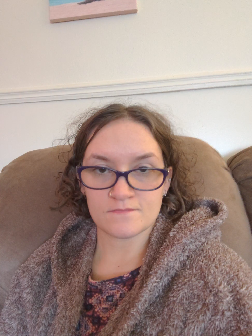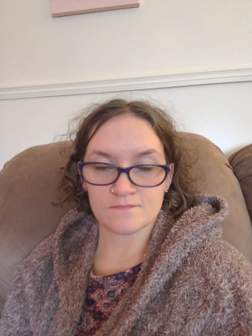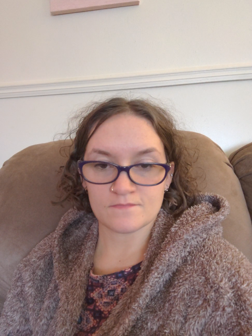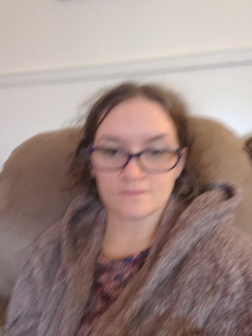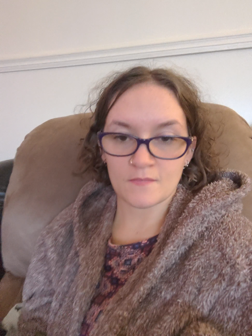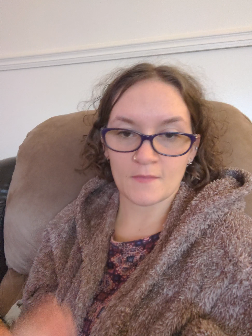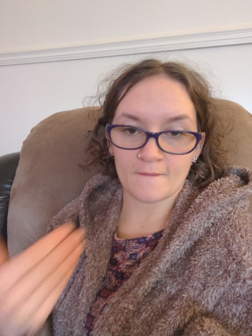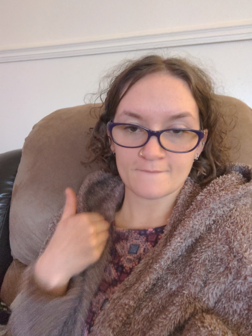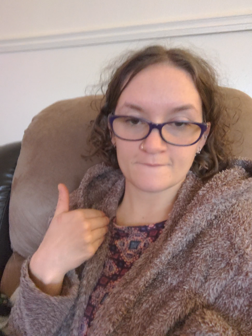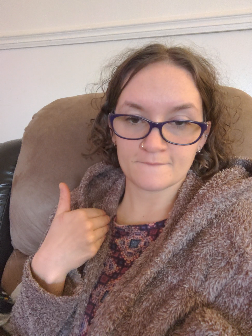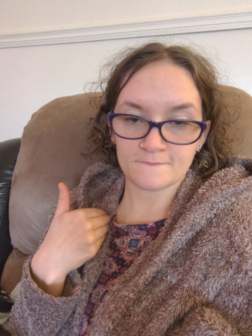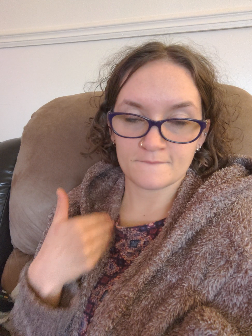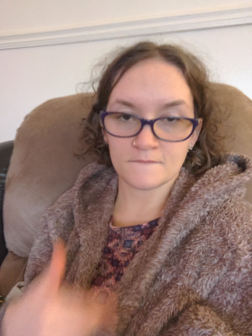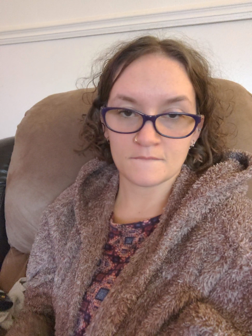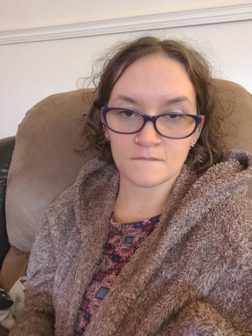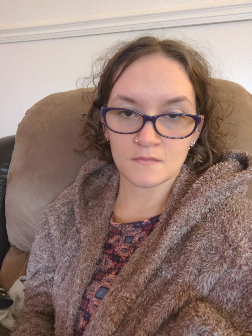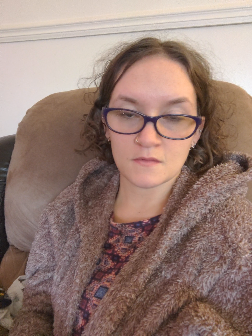have